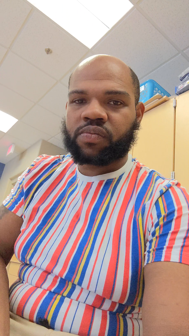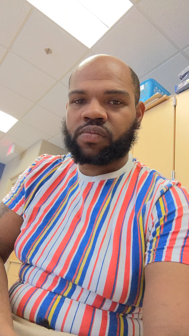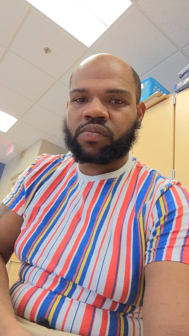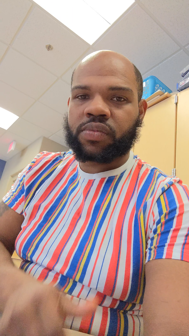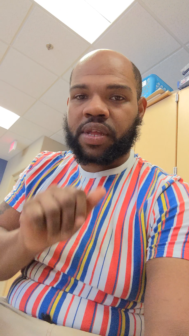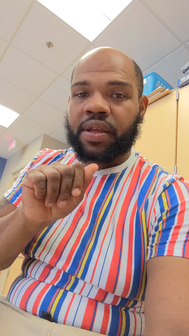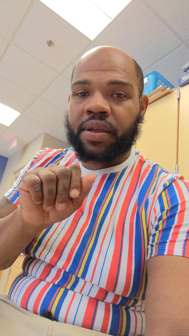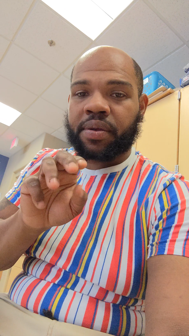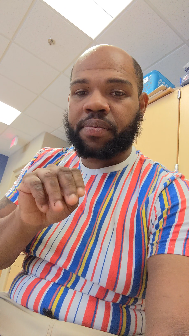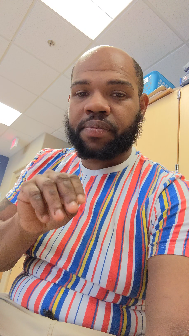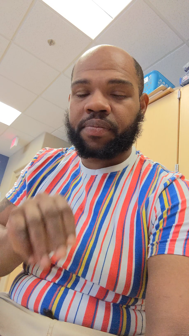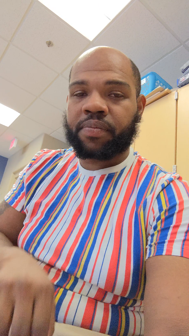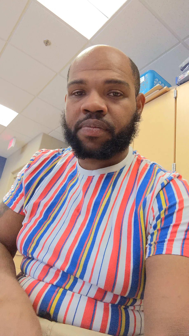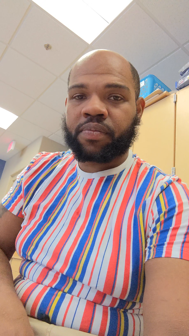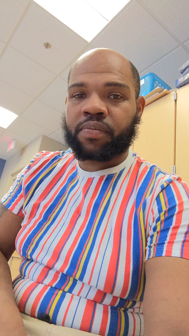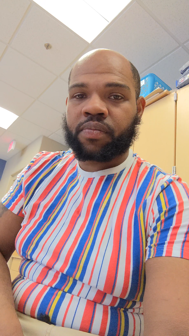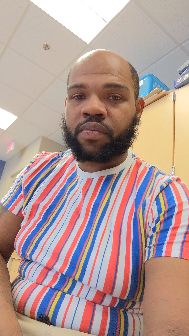am